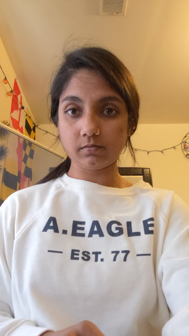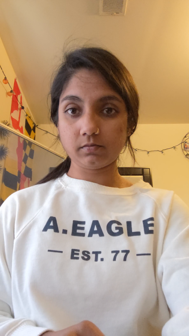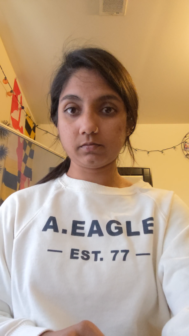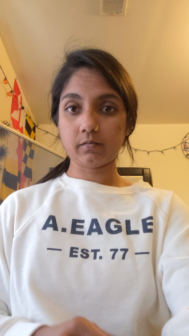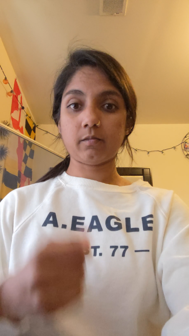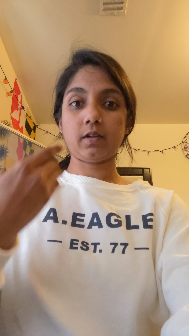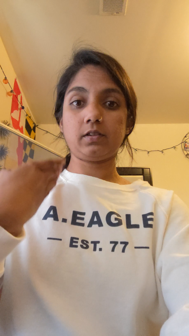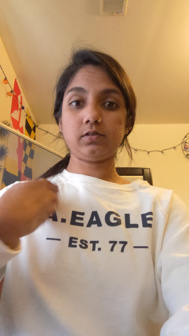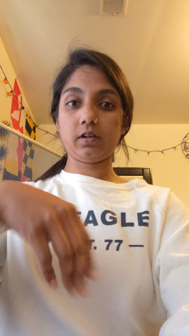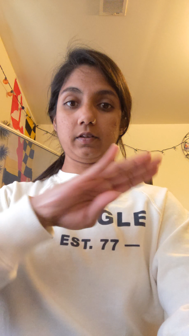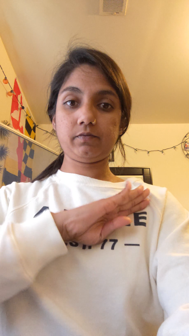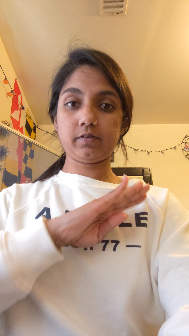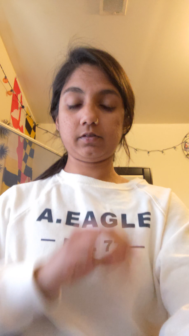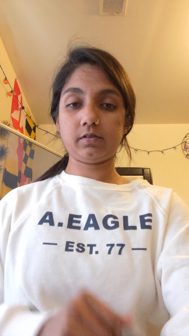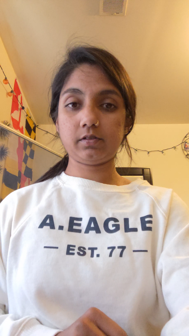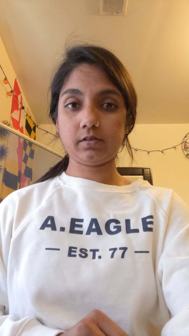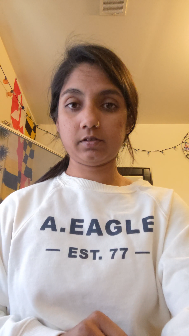scarf